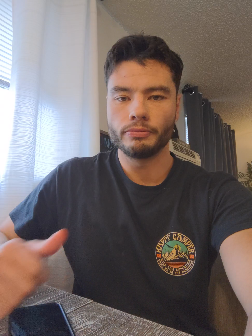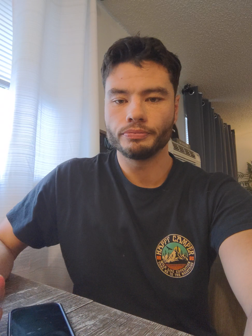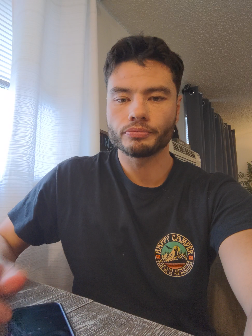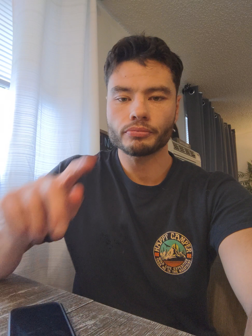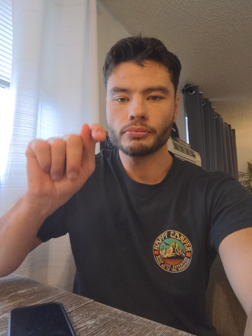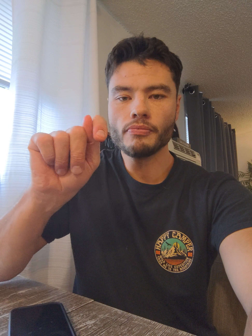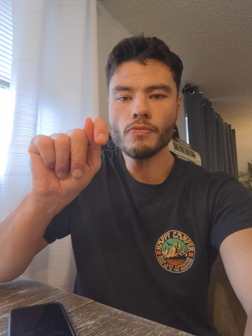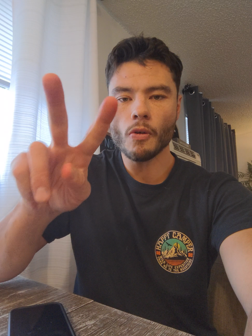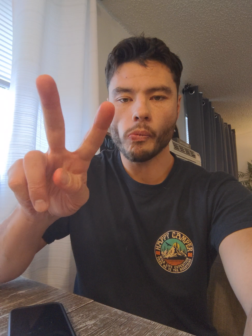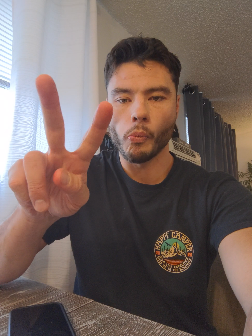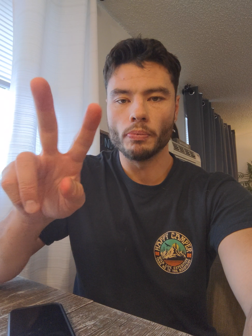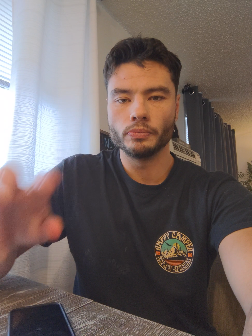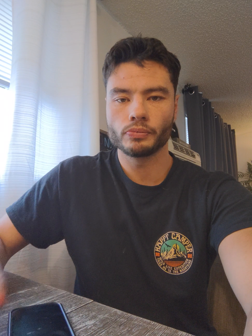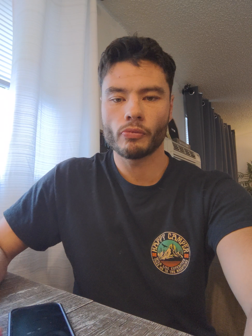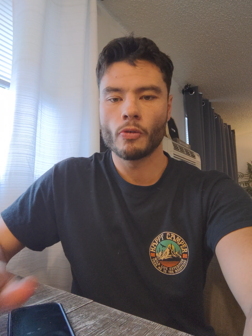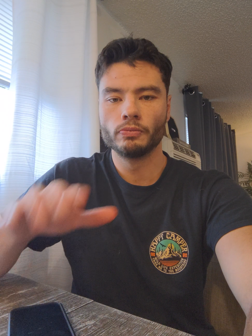TV